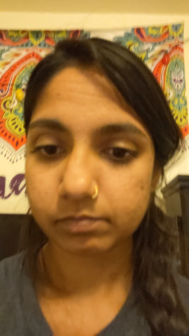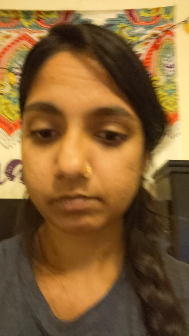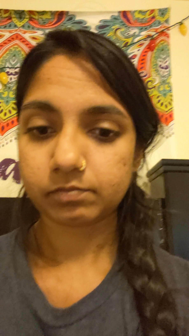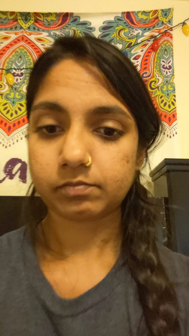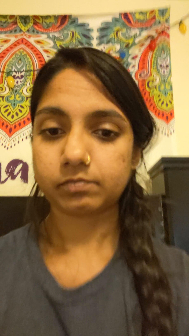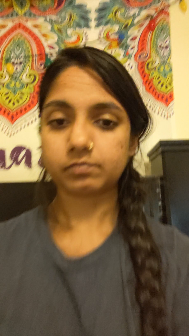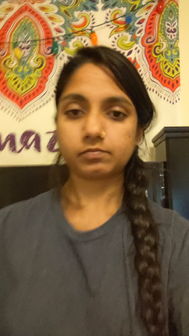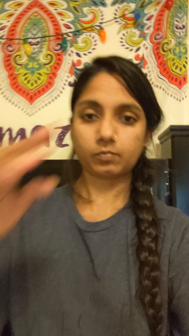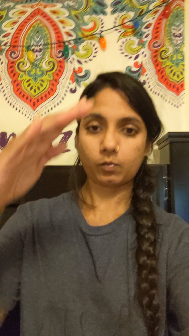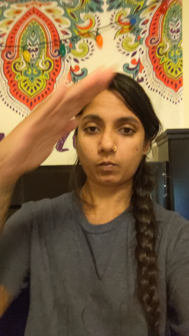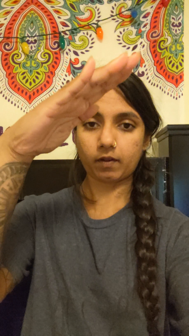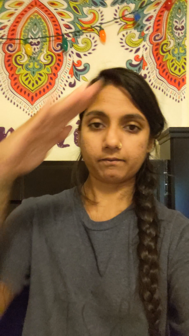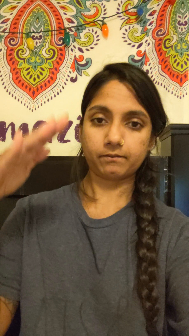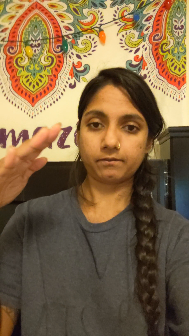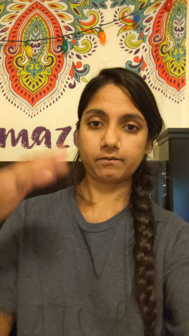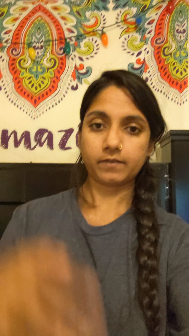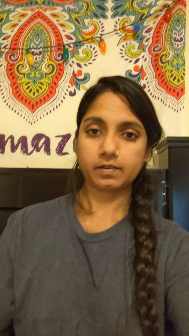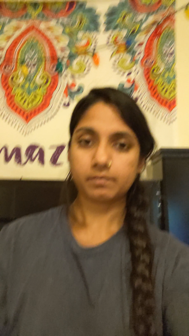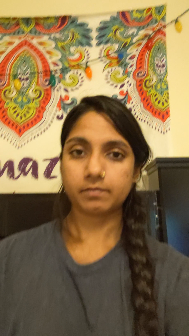roof